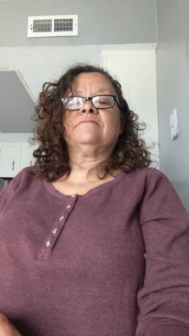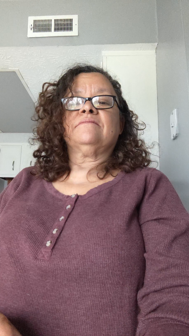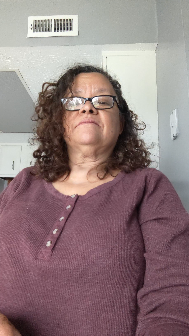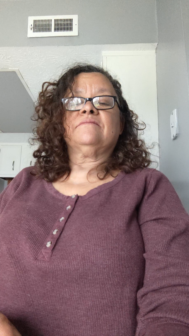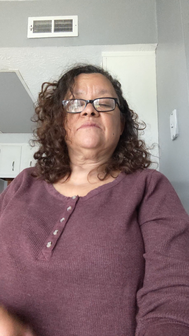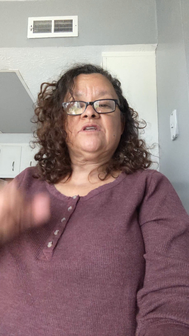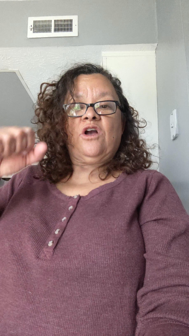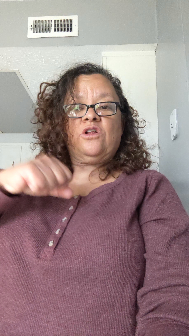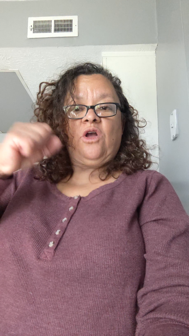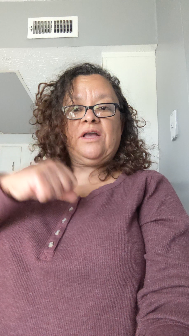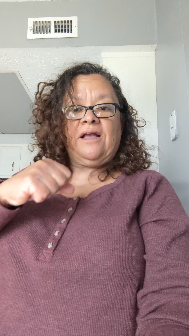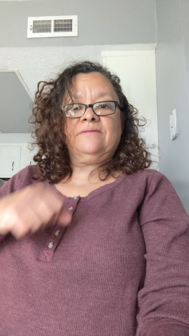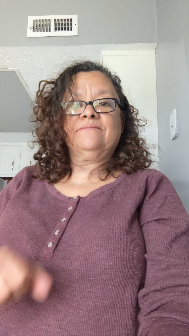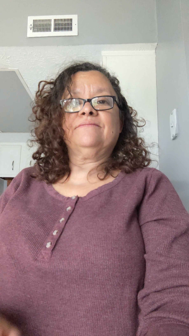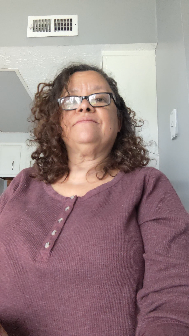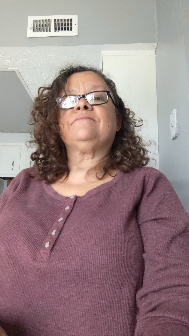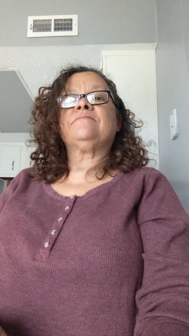rock